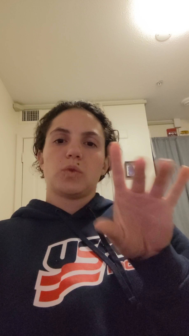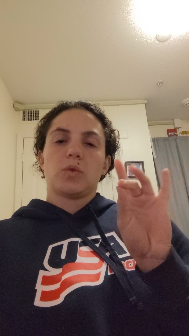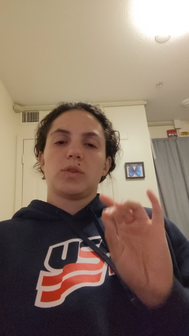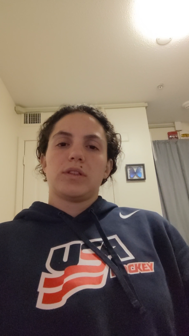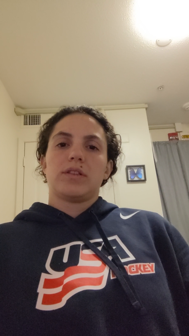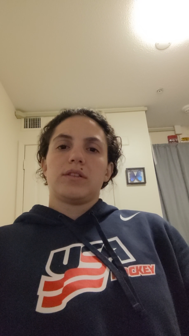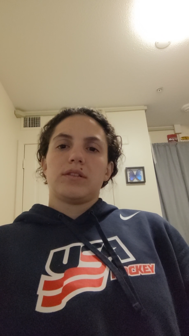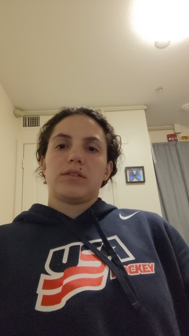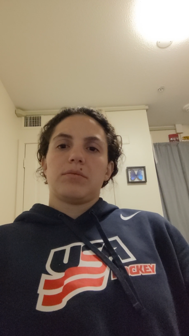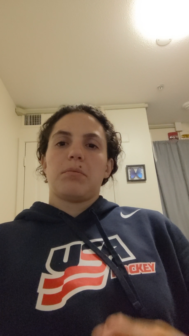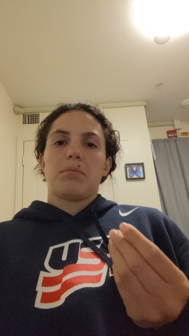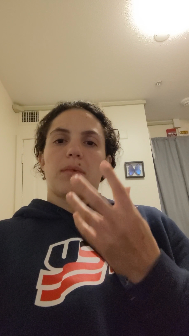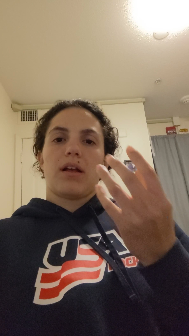plants